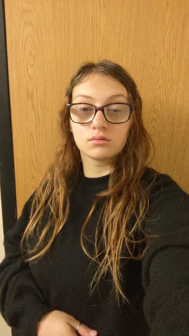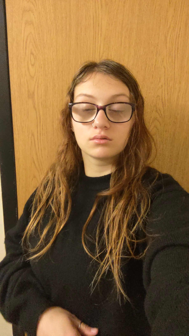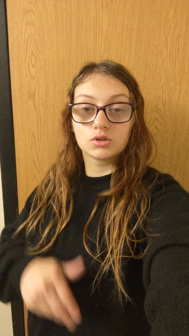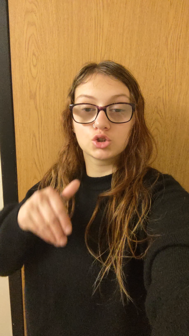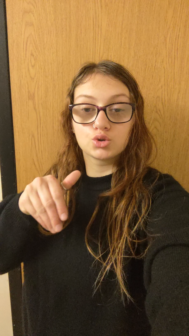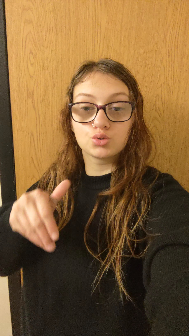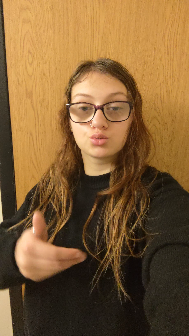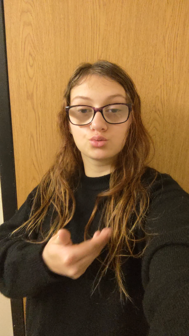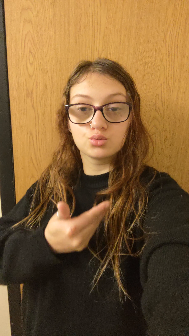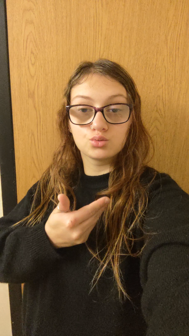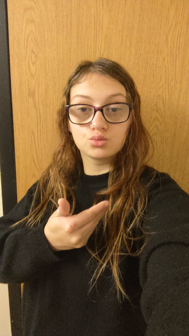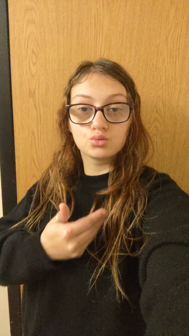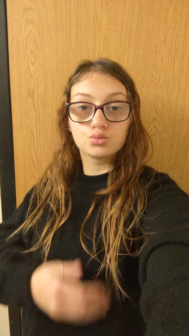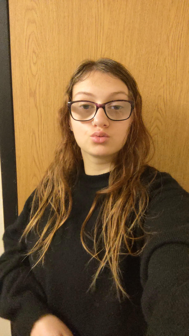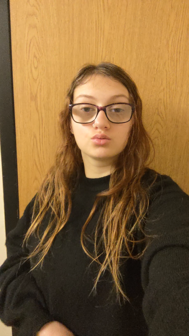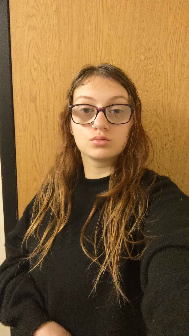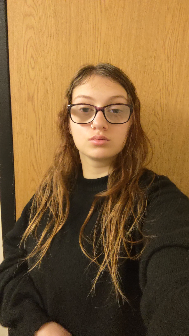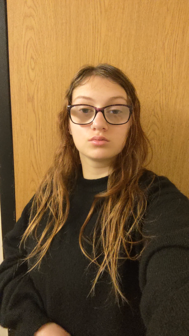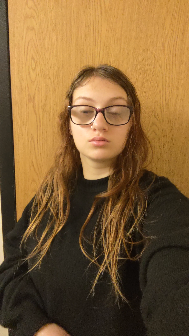new